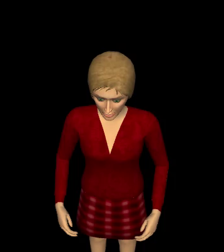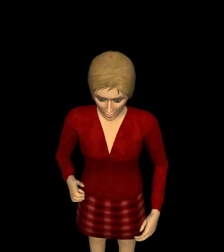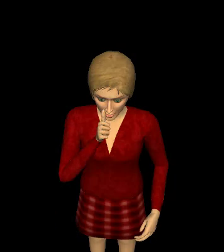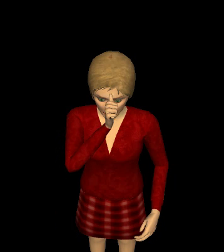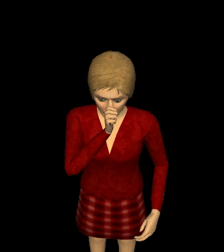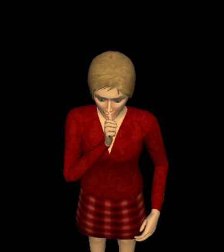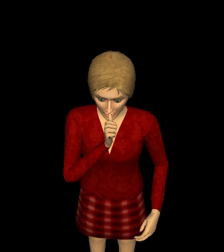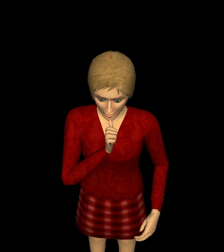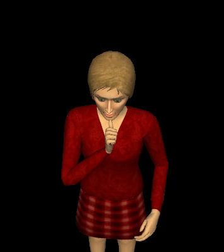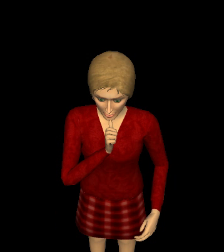متحف